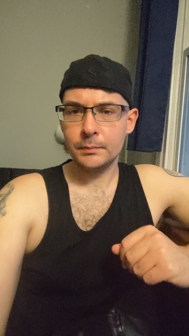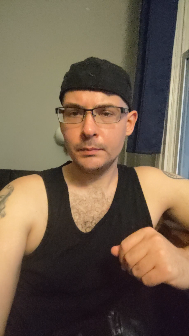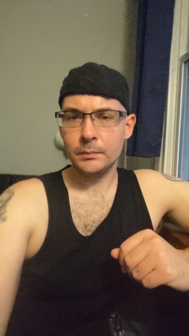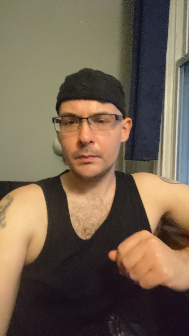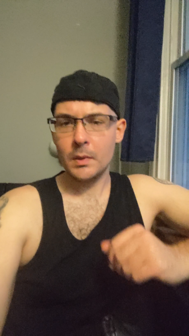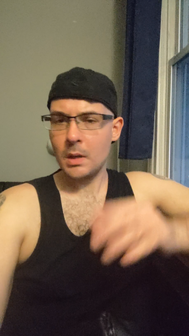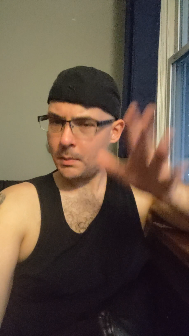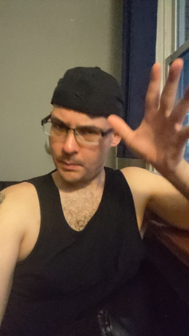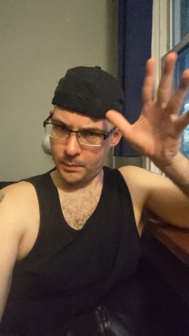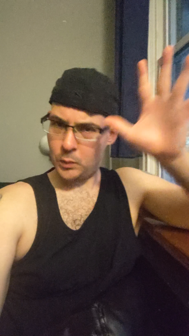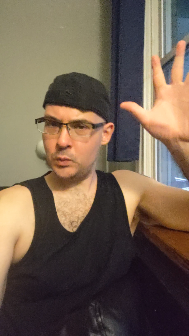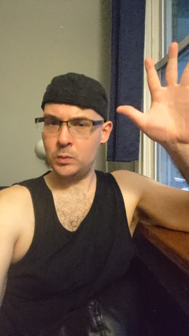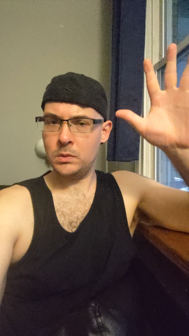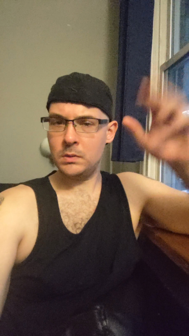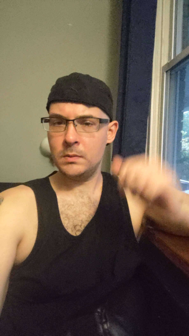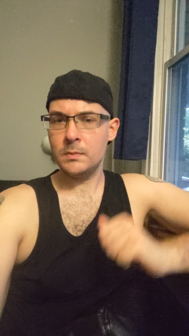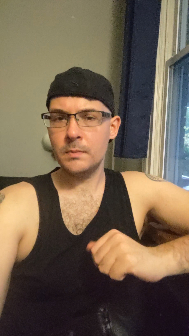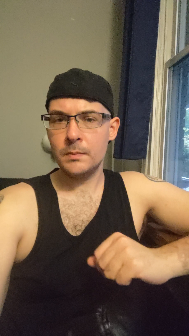moose